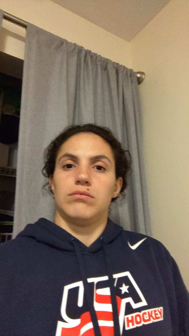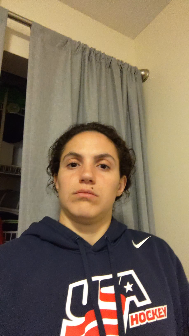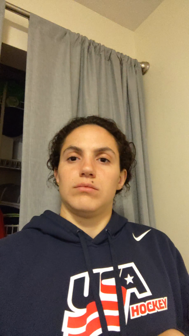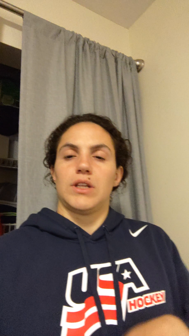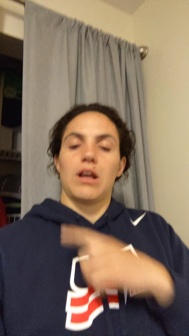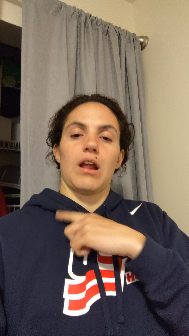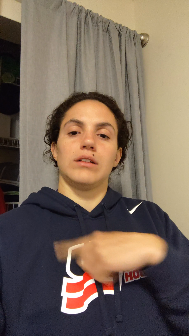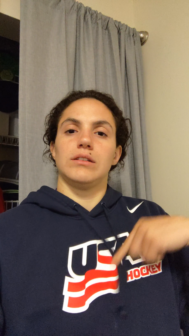necklace